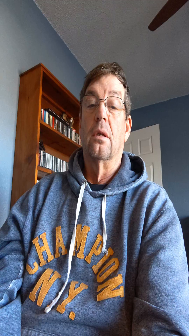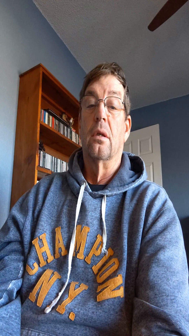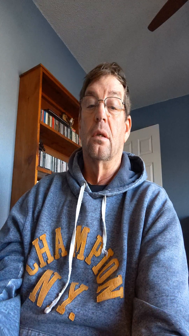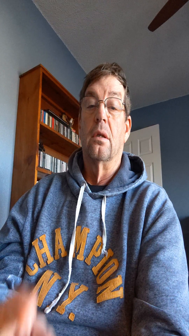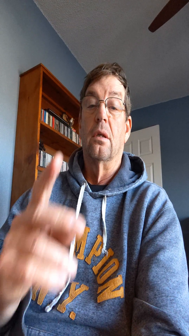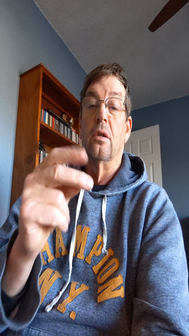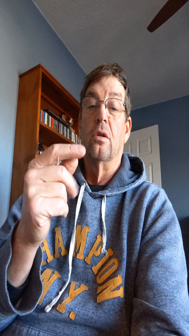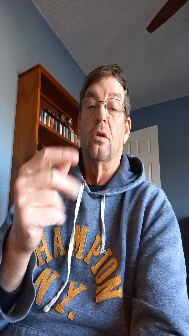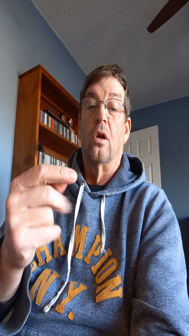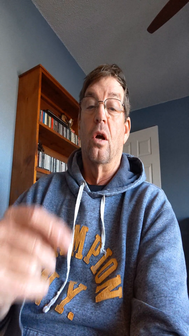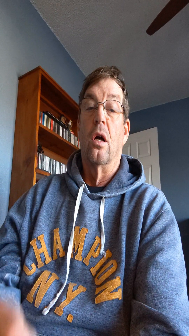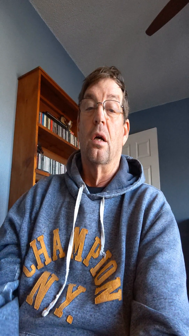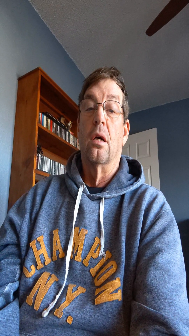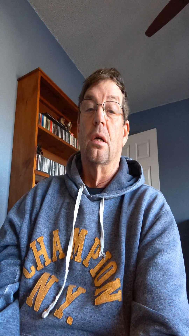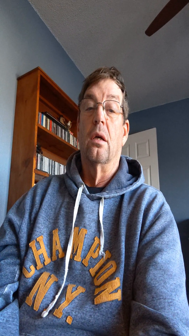dog